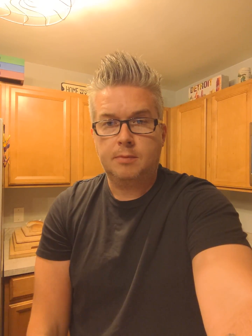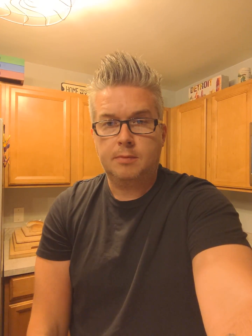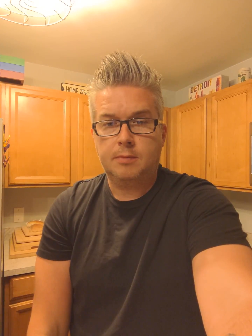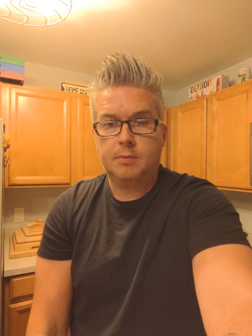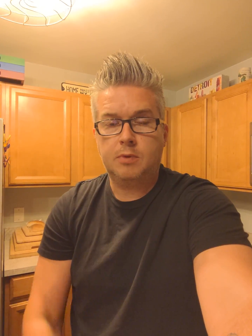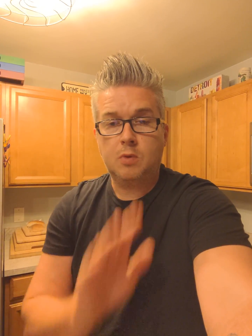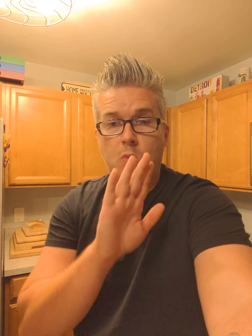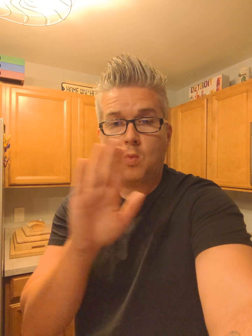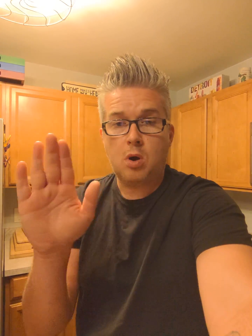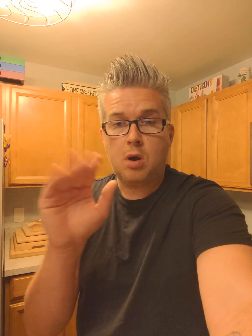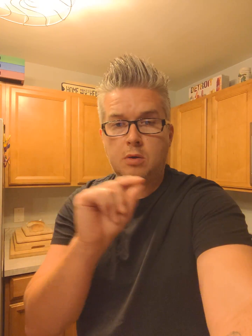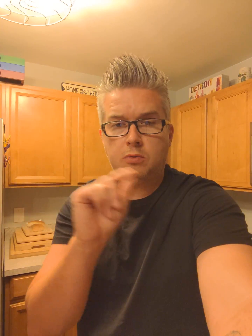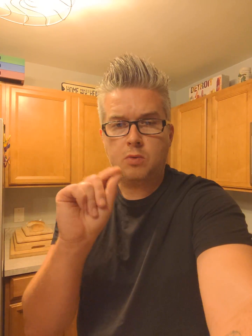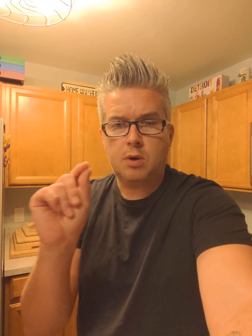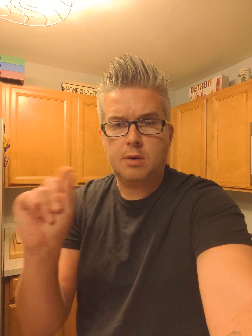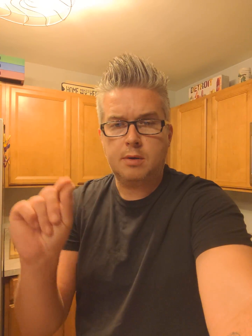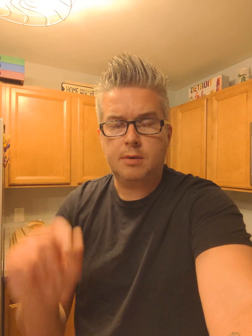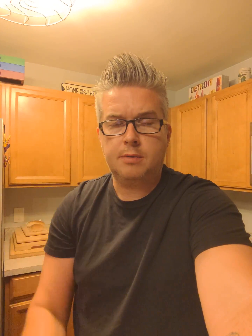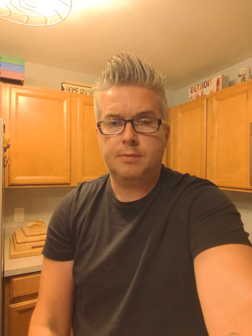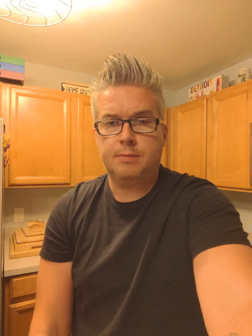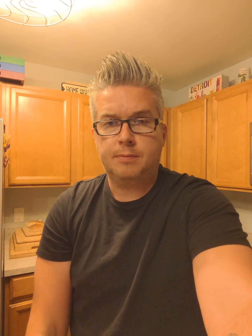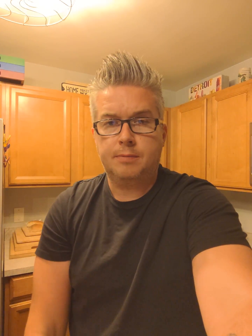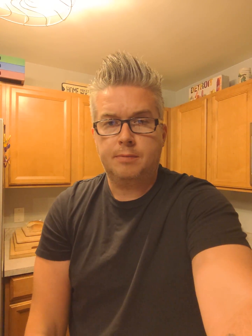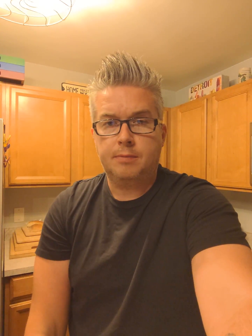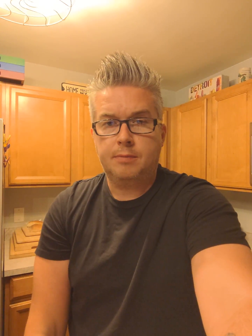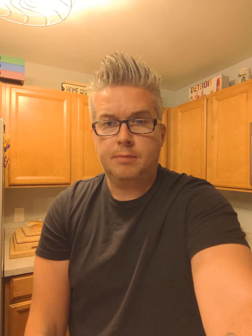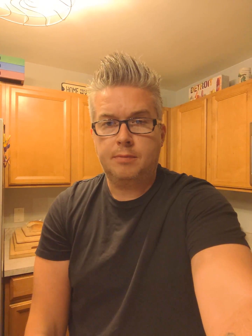chalk